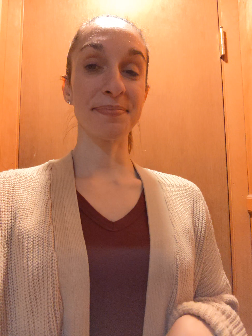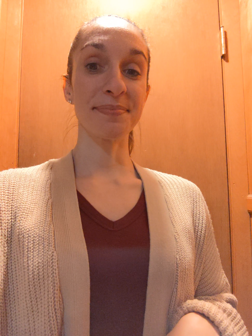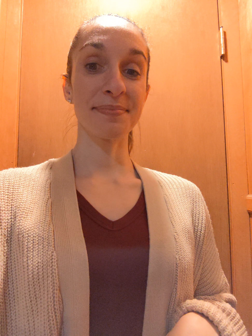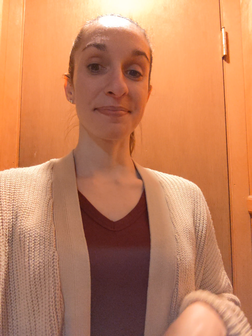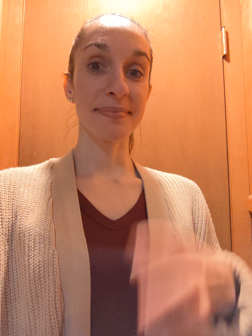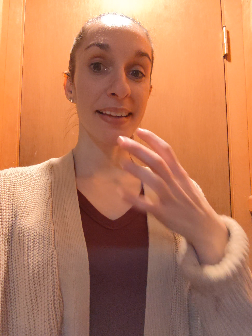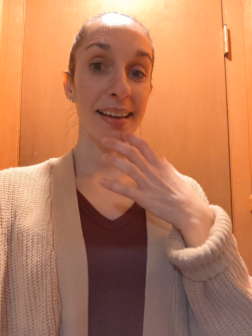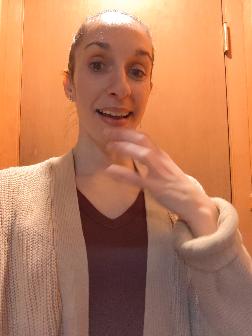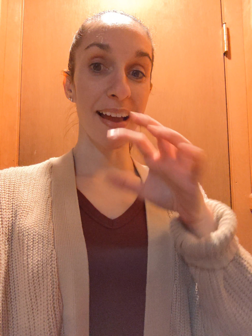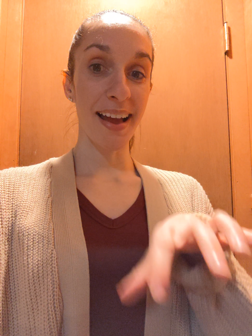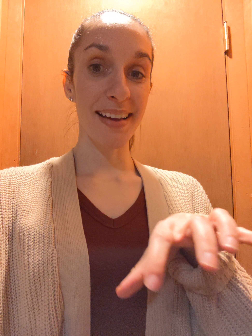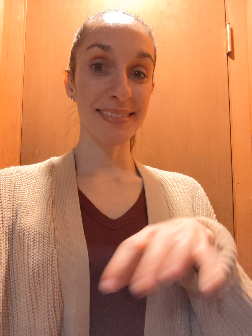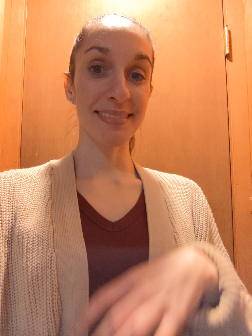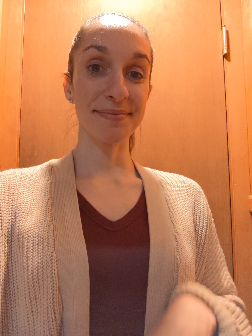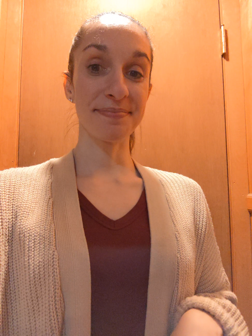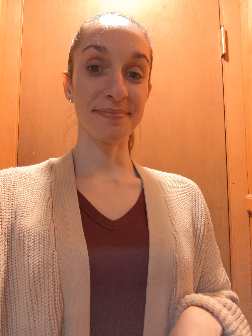hot